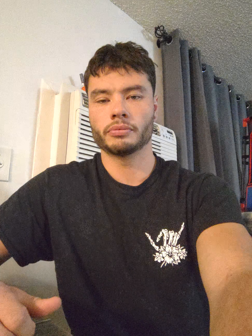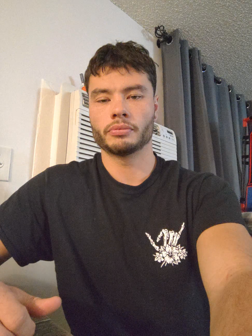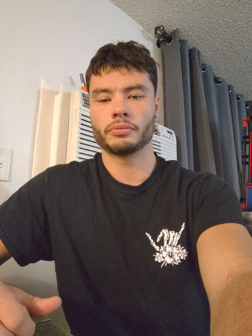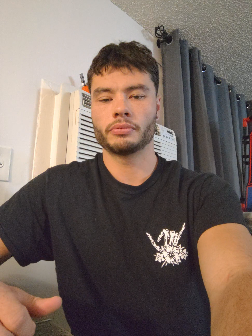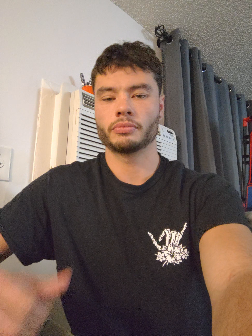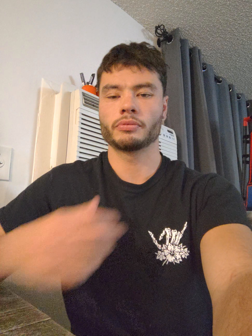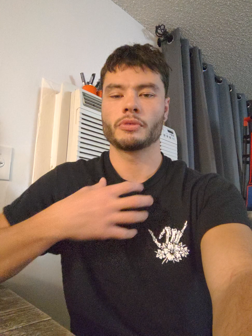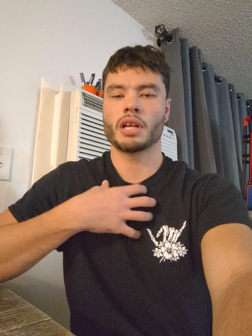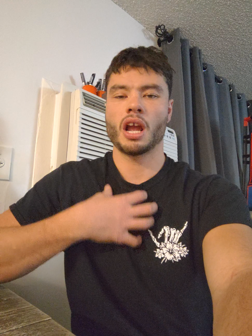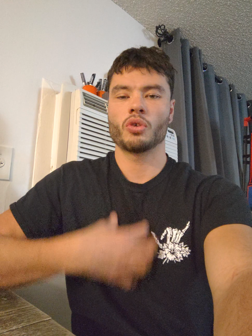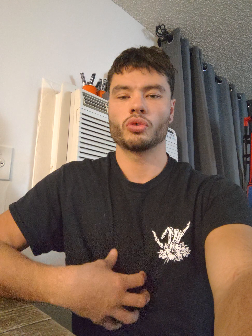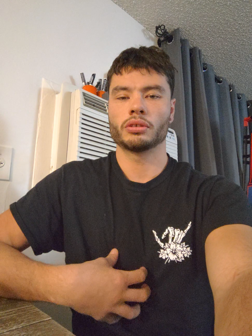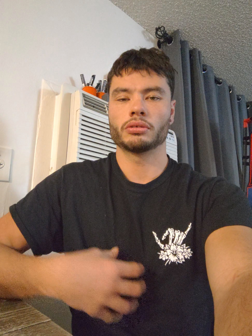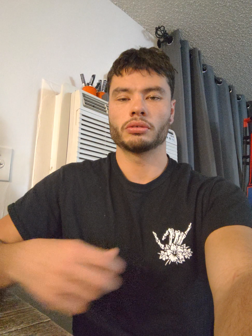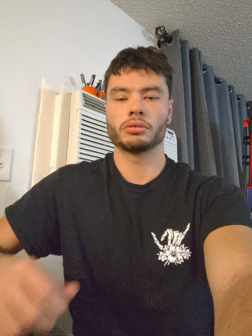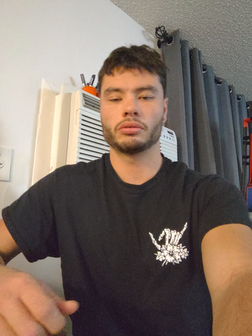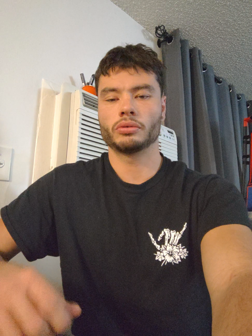hungry